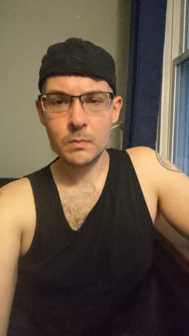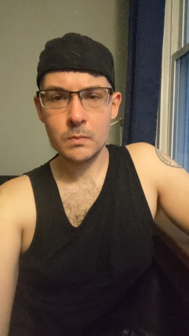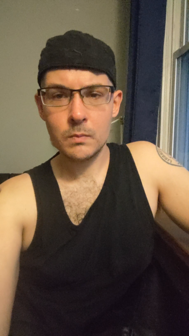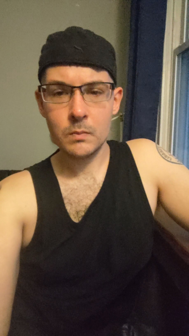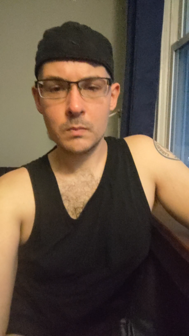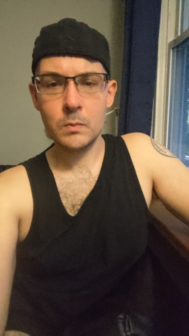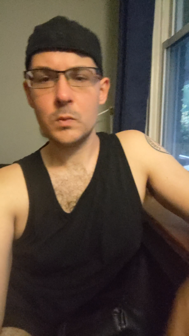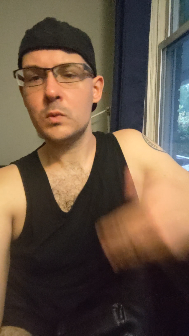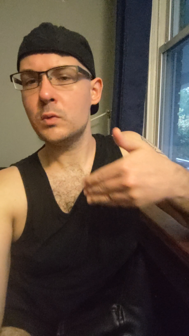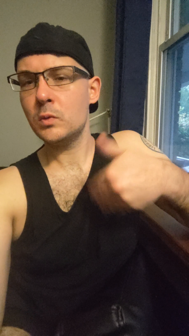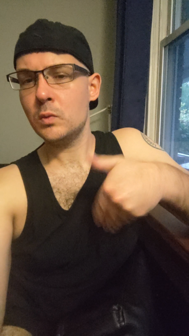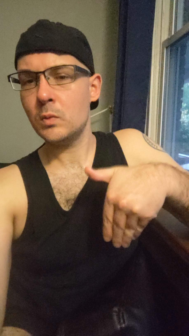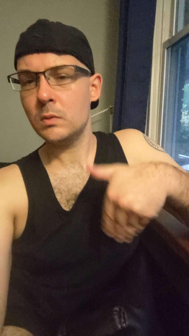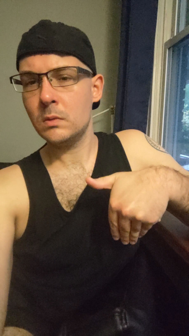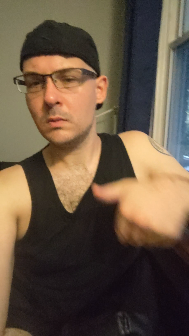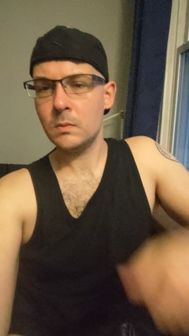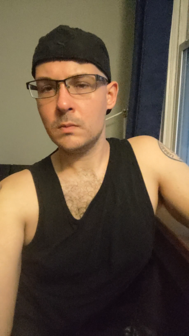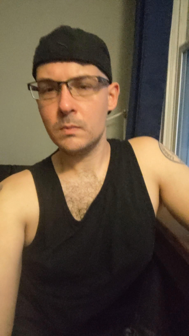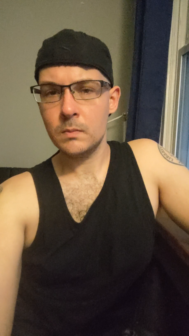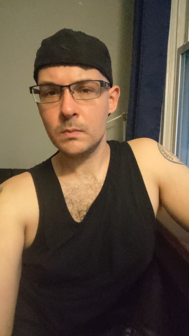shorts